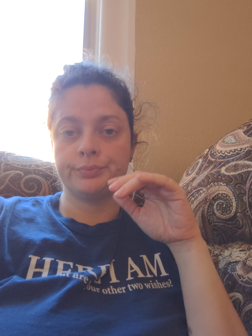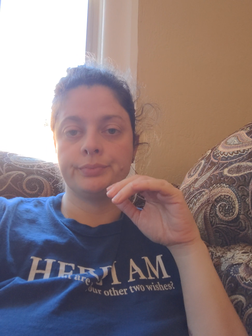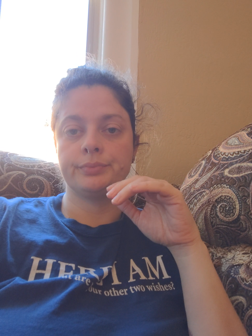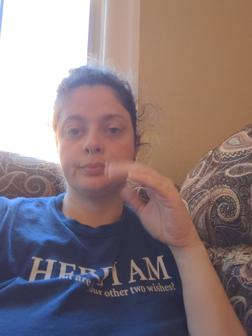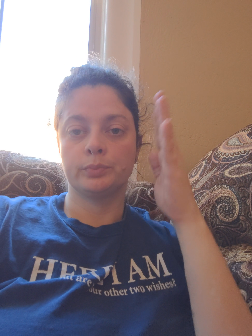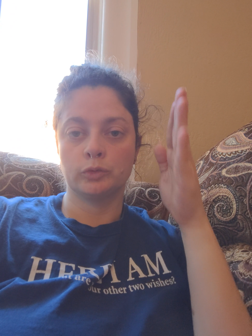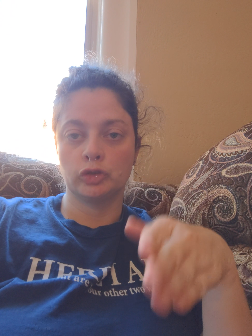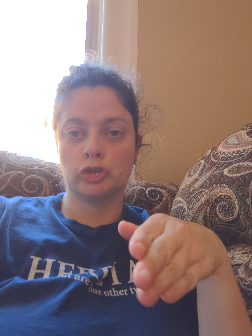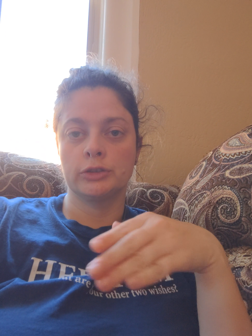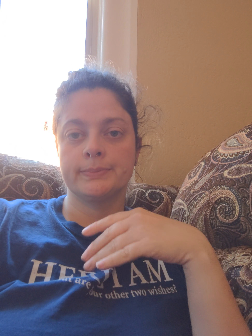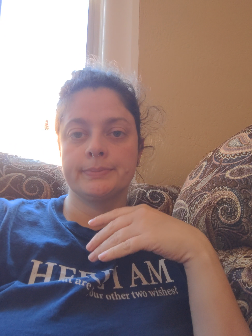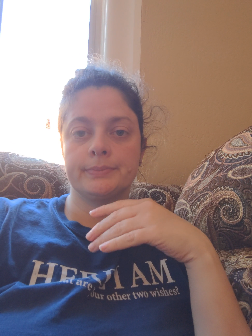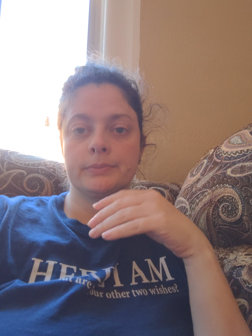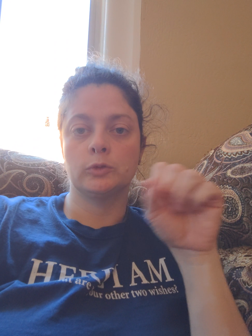person